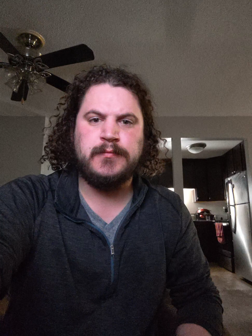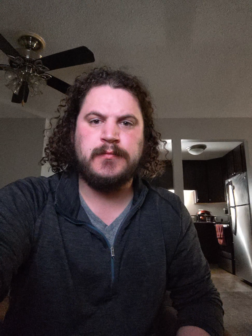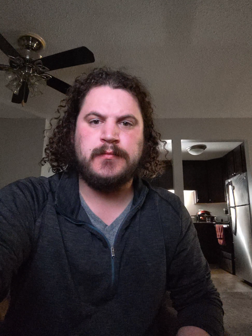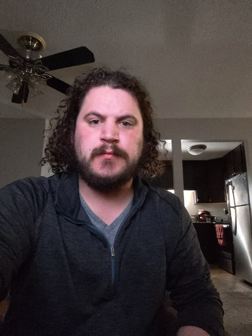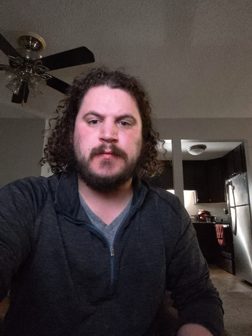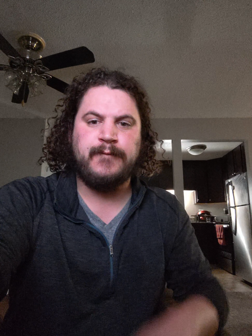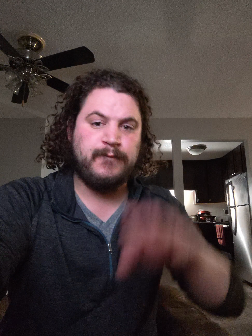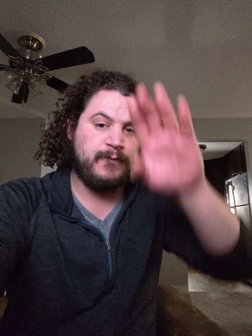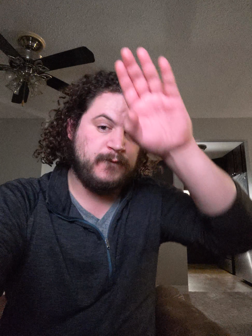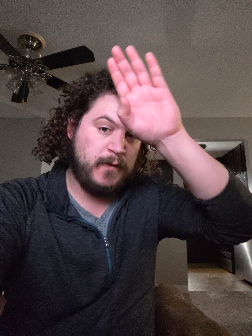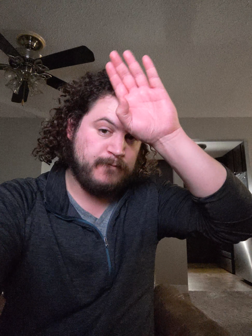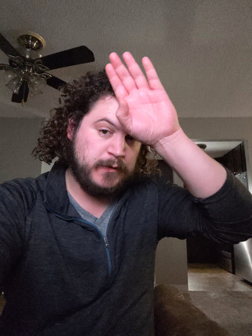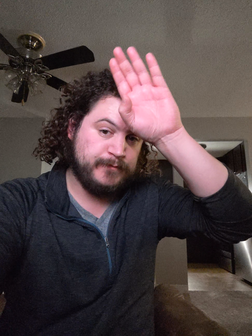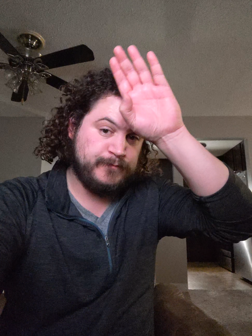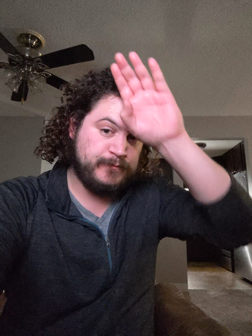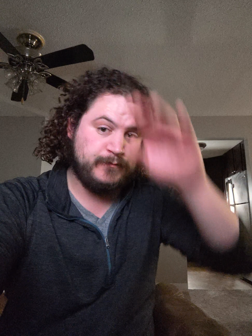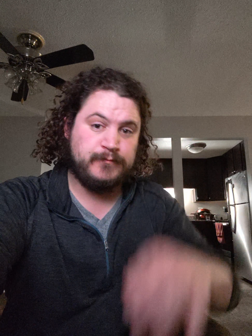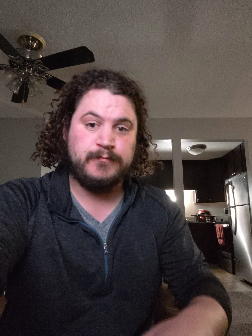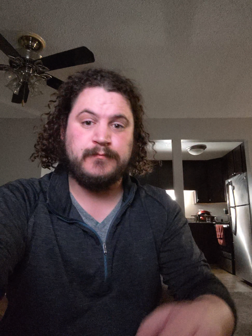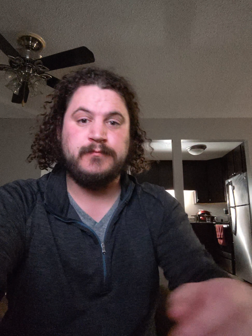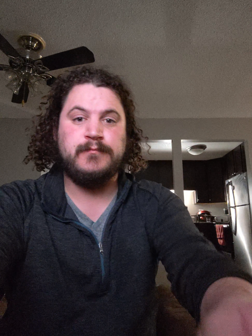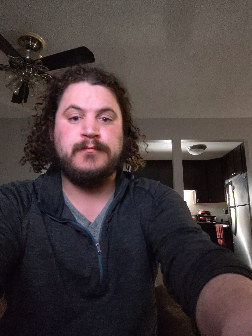fireman